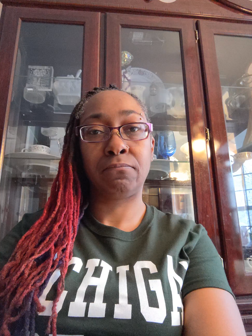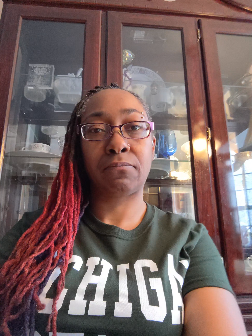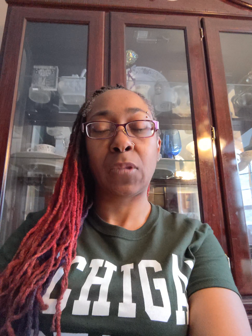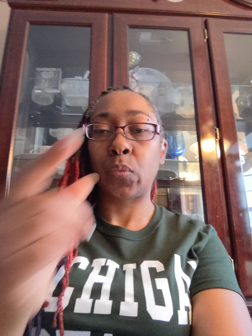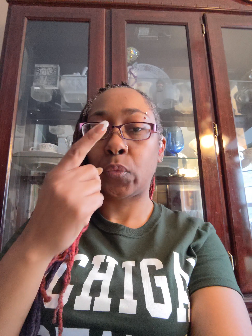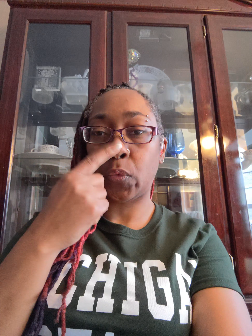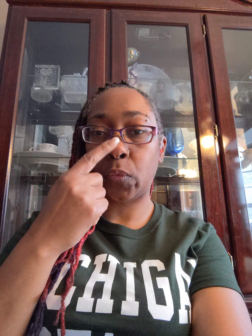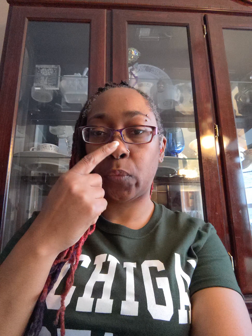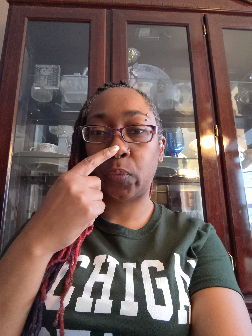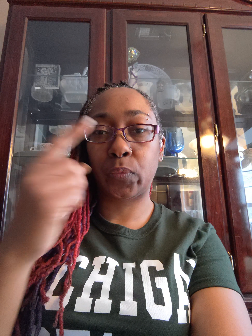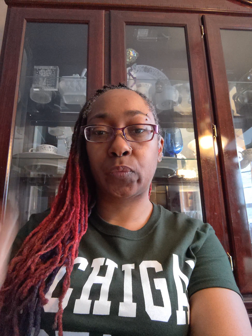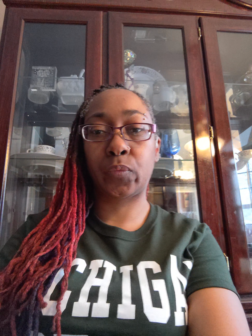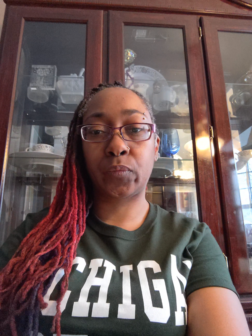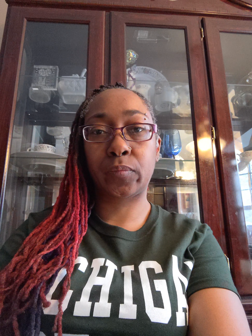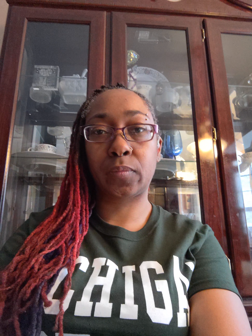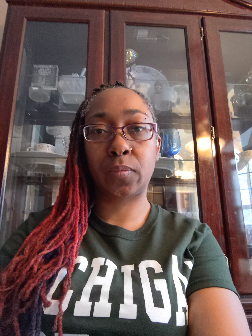nose